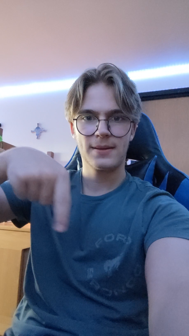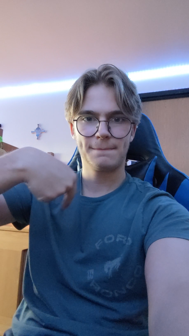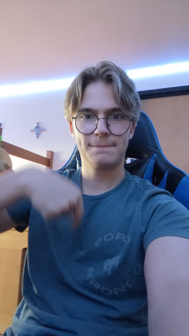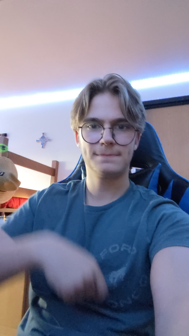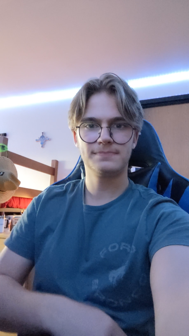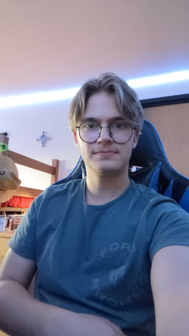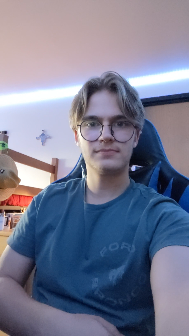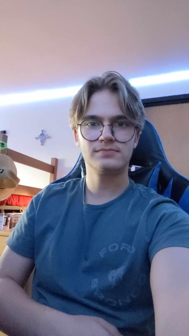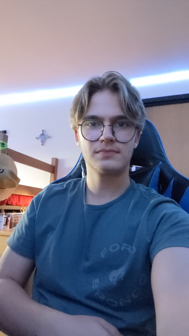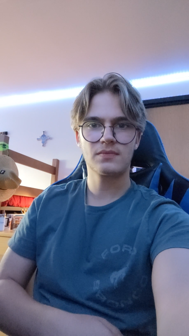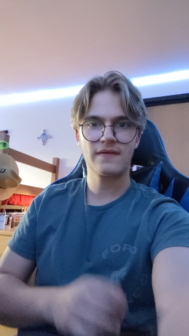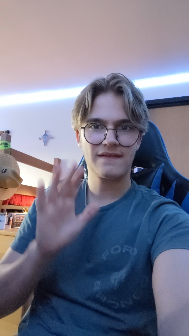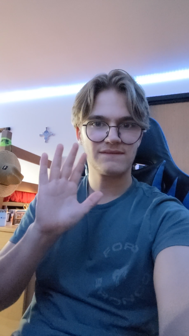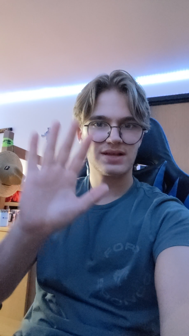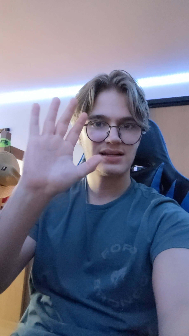give me five